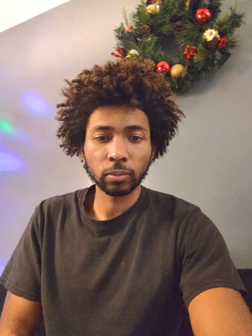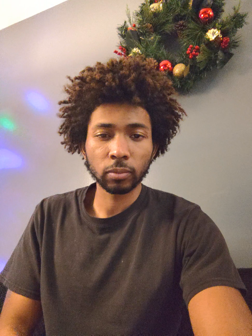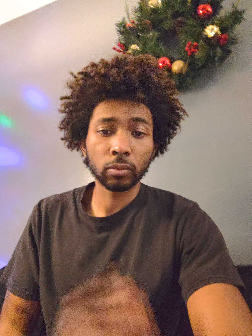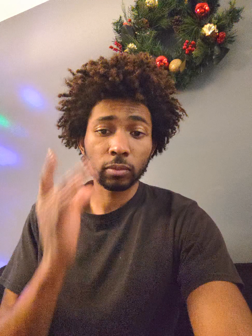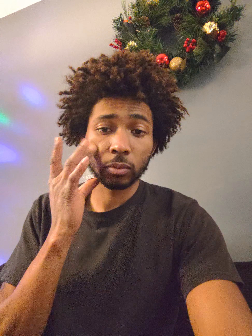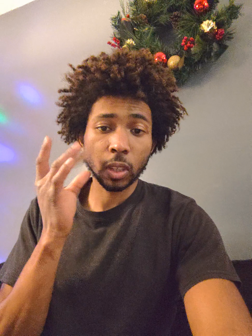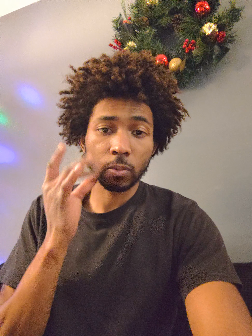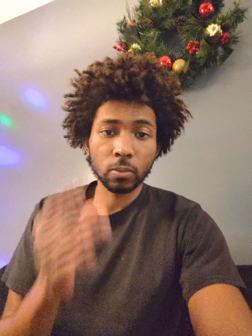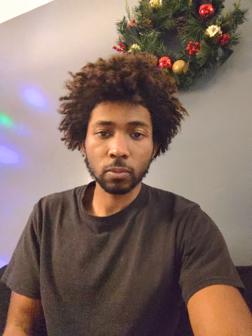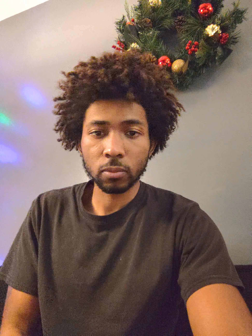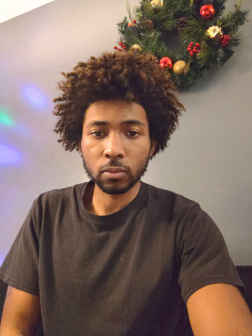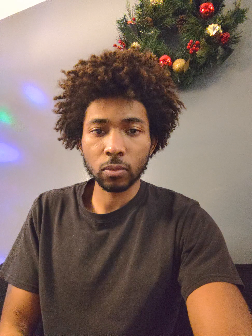kitty